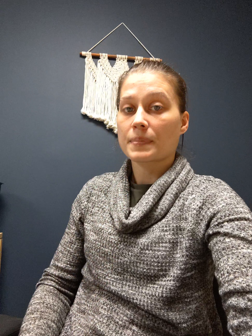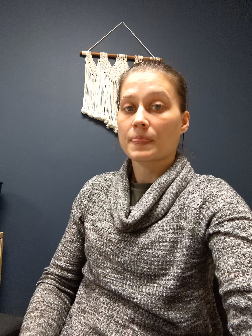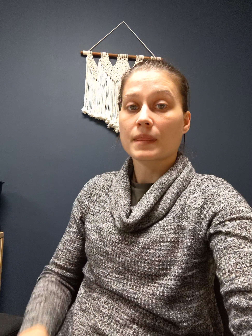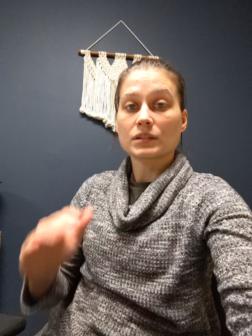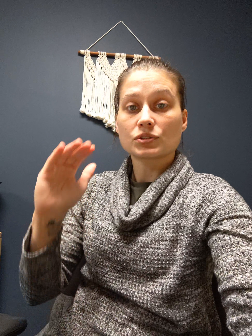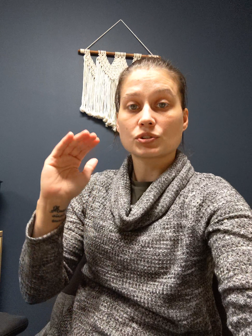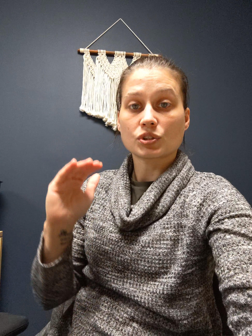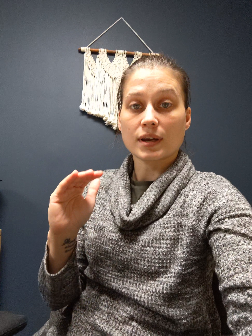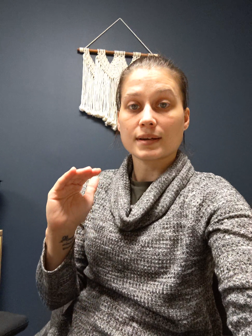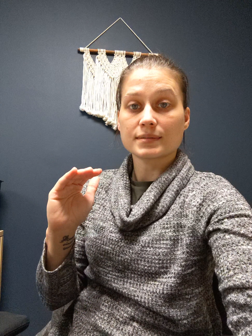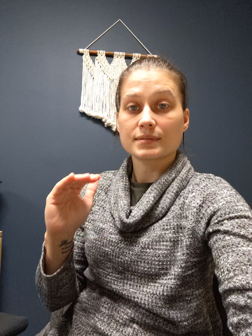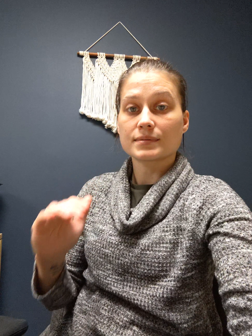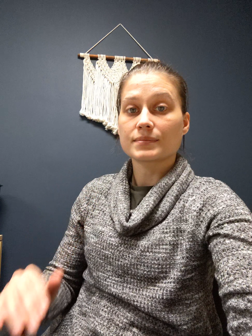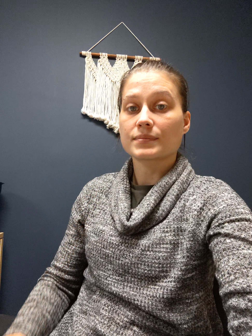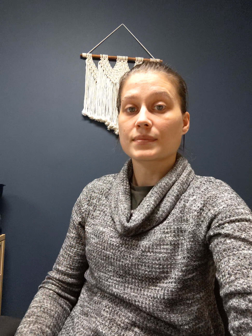child